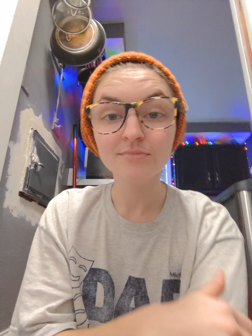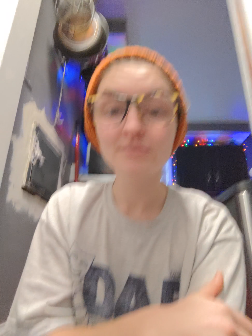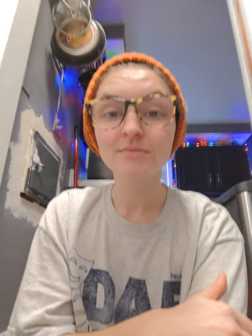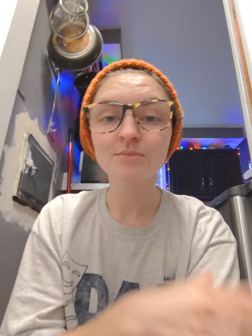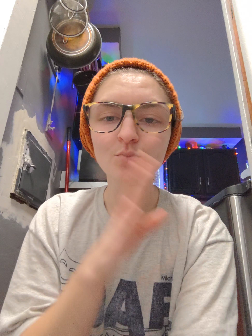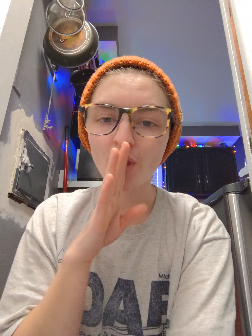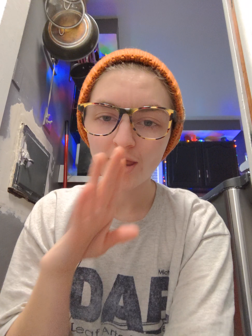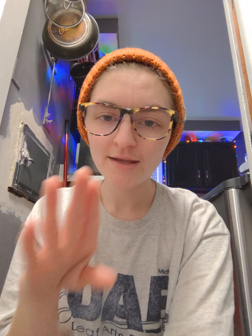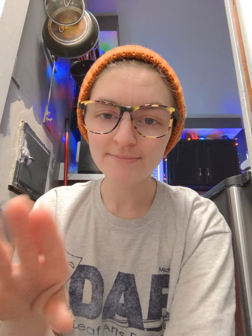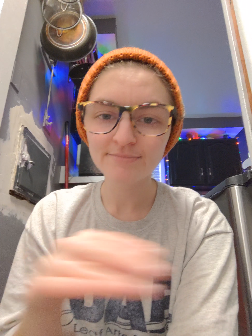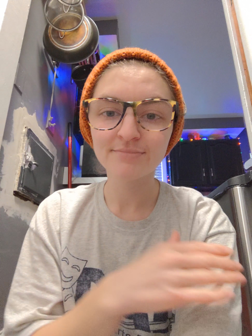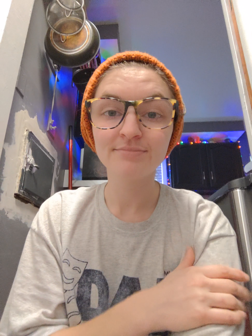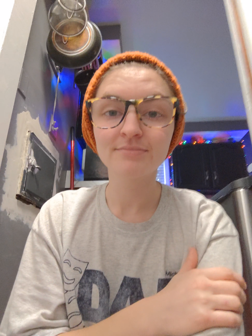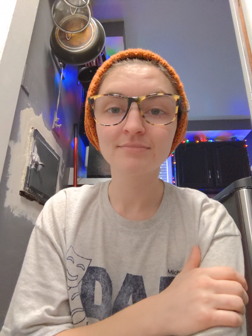quiet